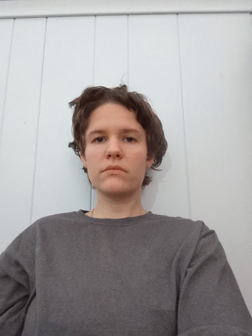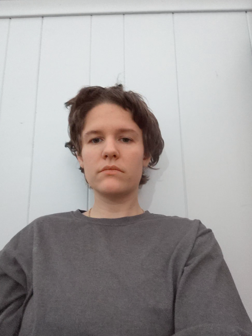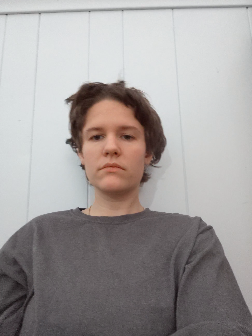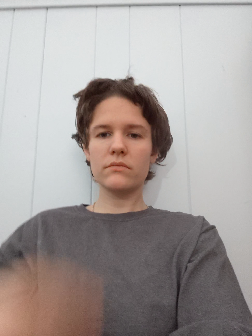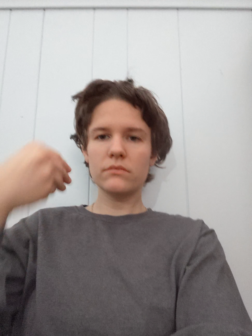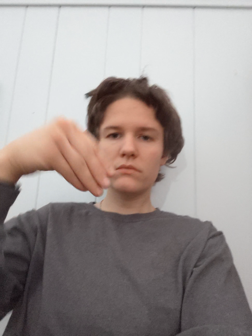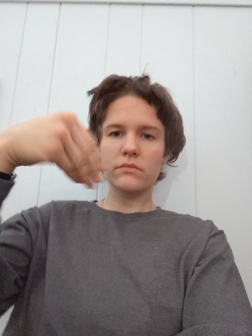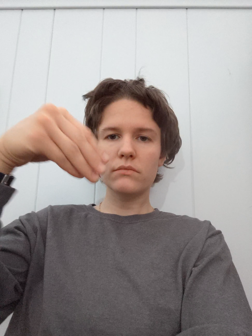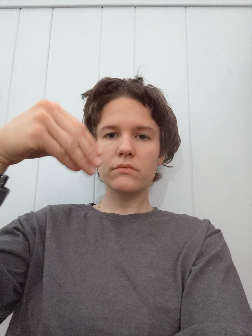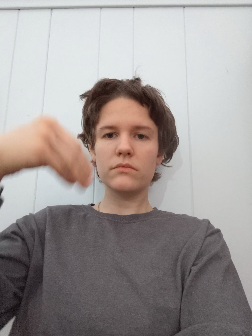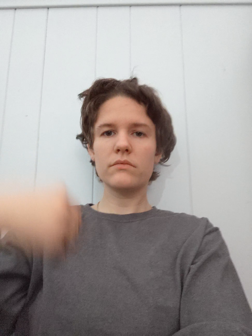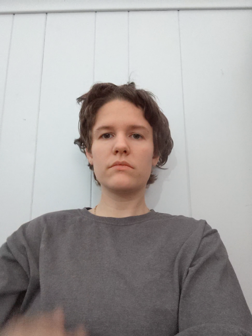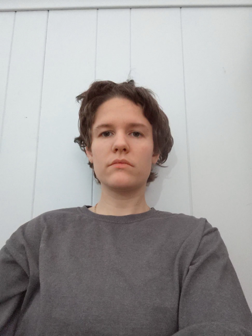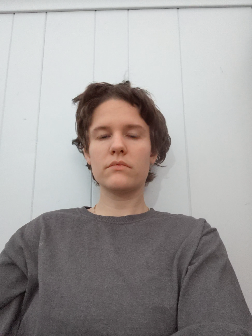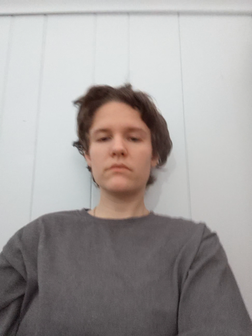store